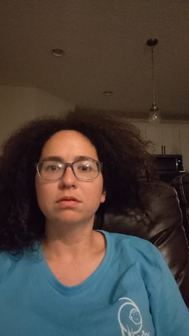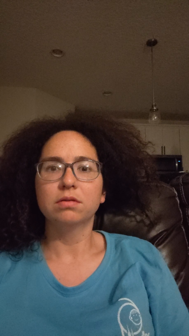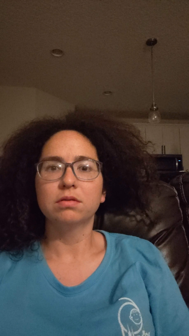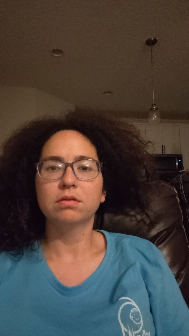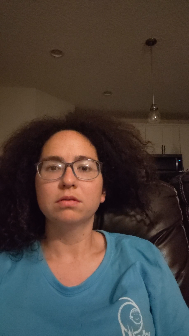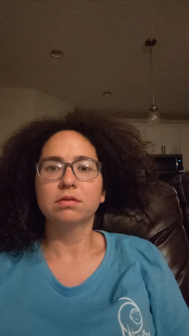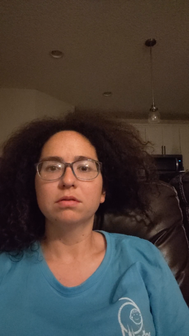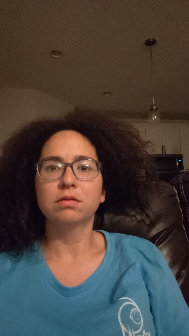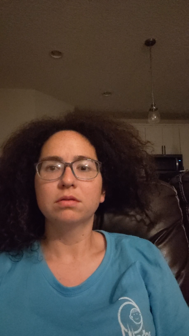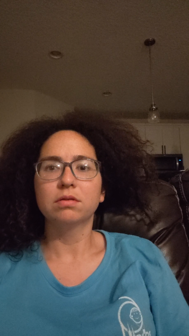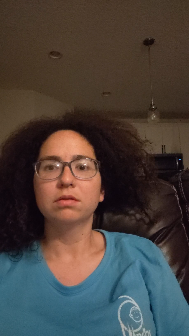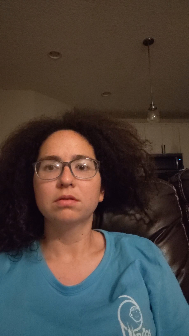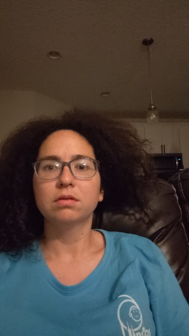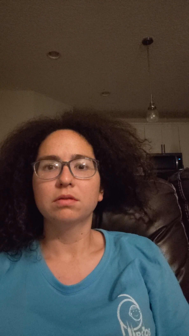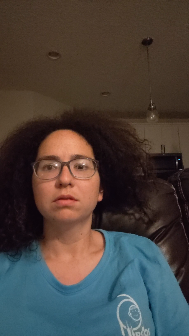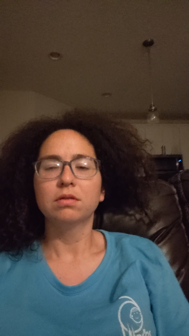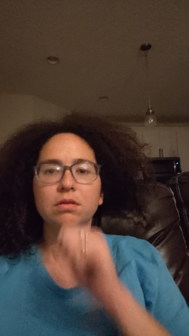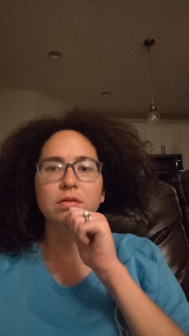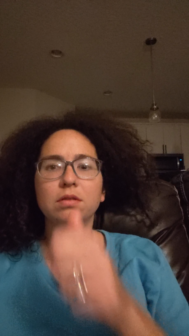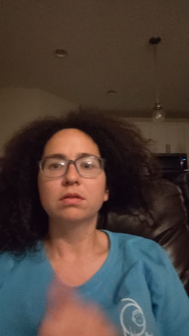don't